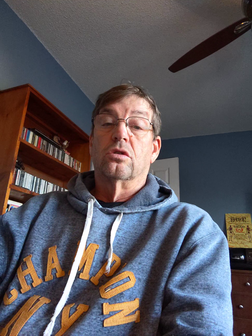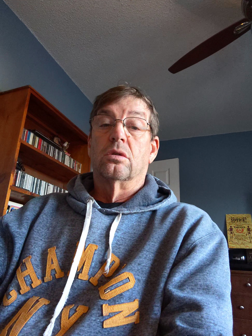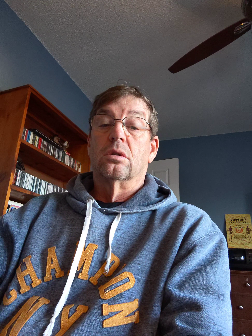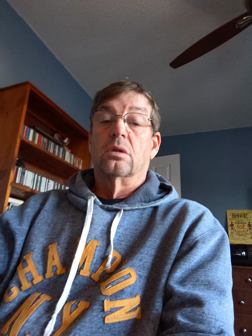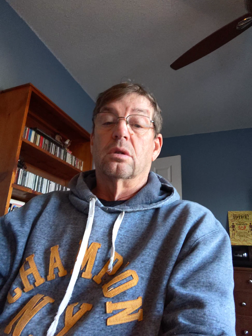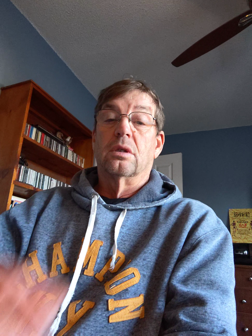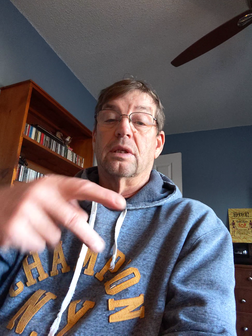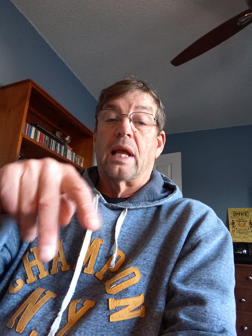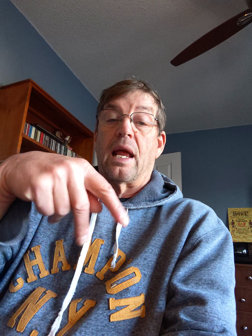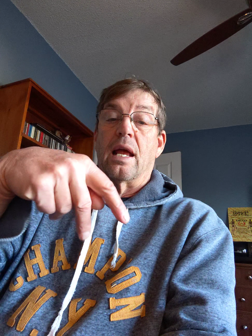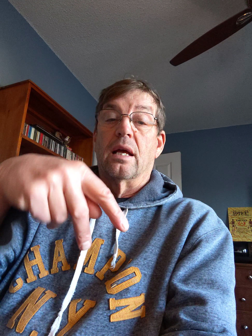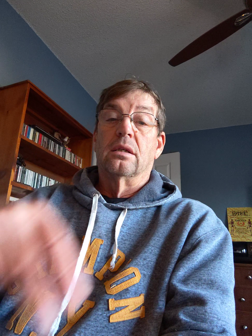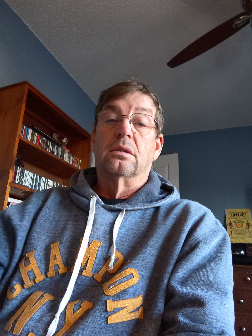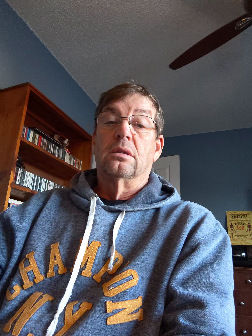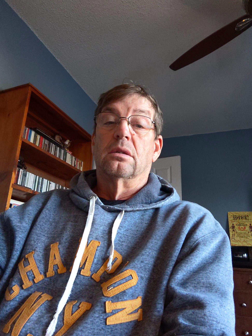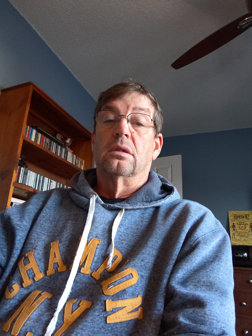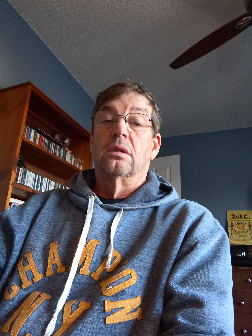dance